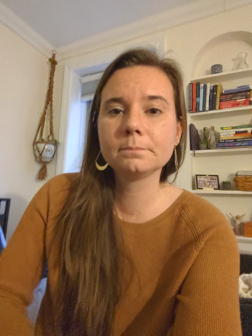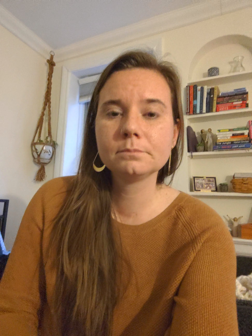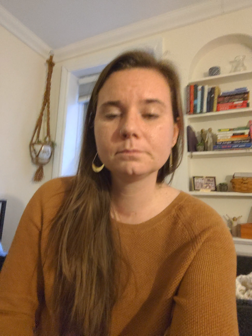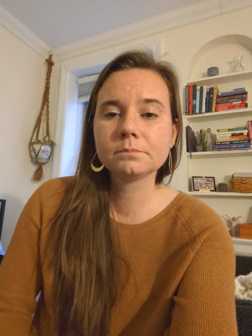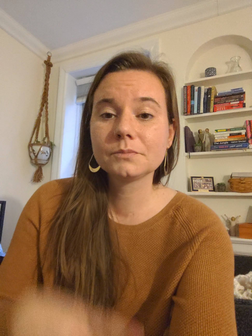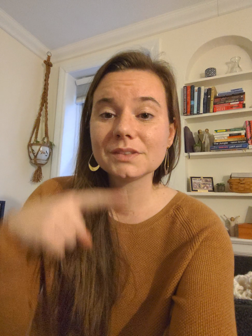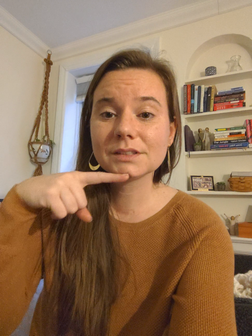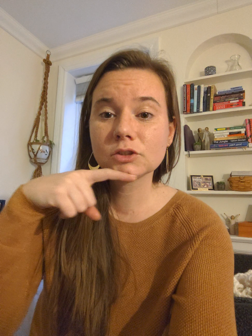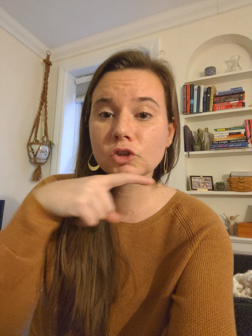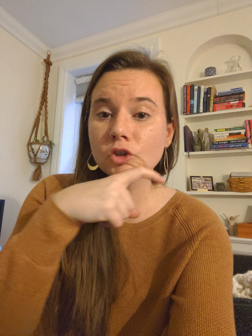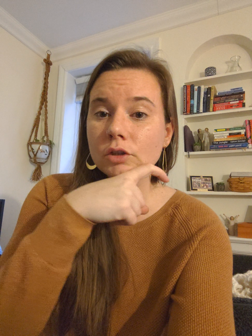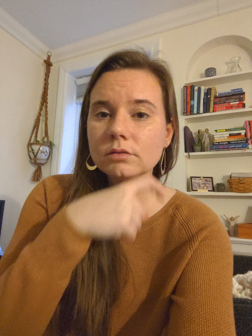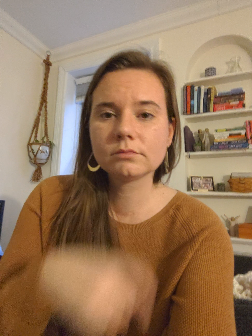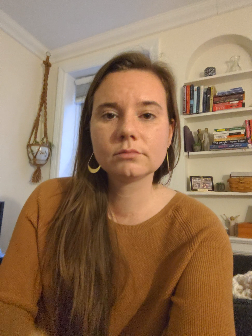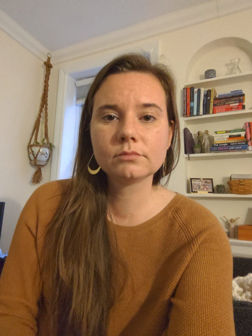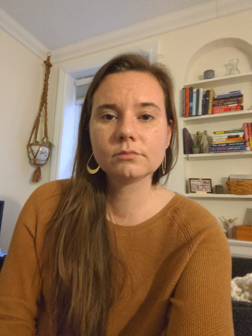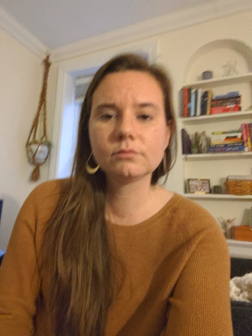cereal